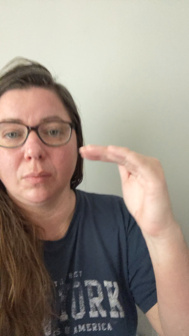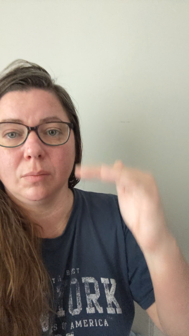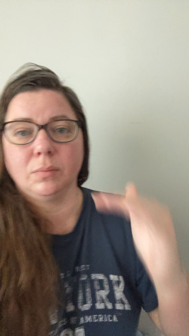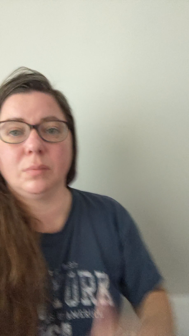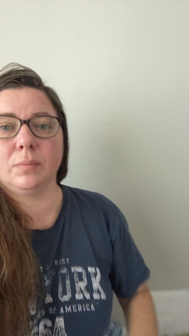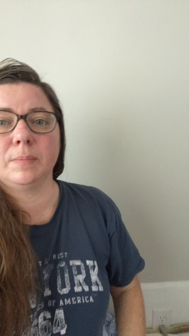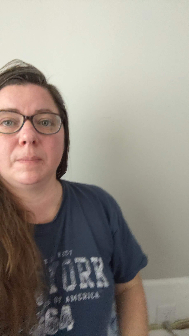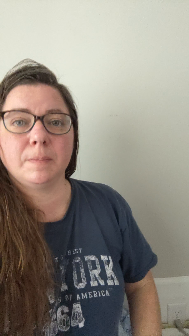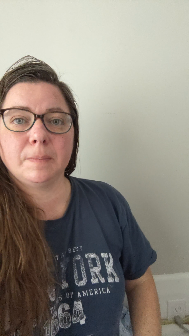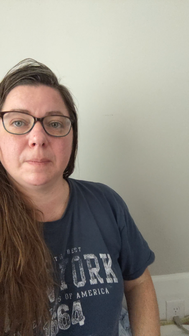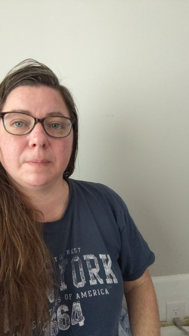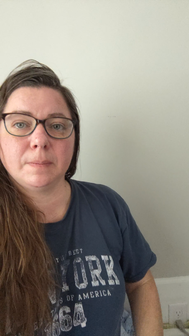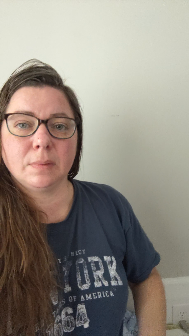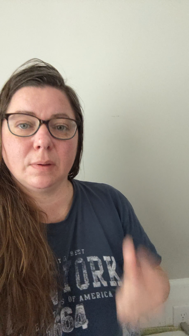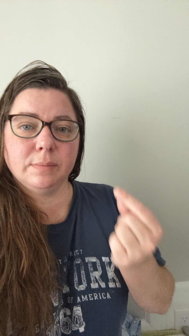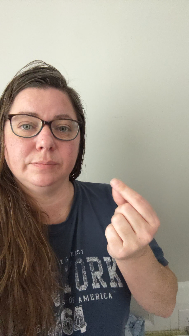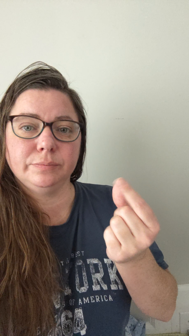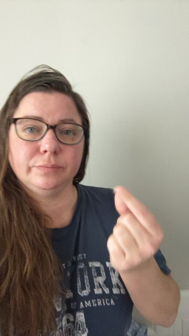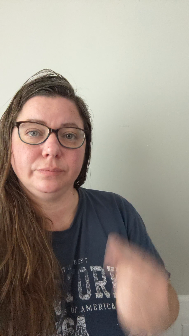do